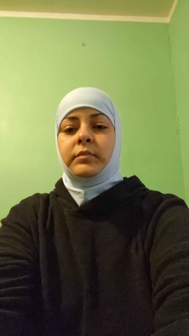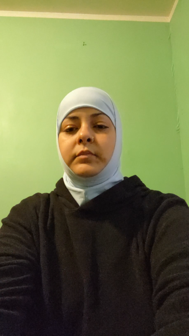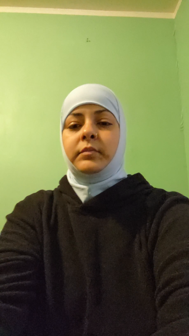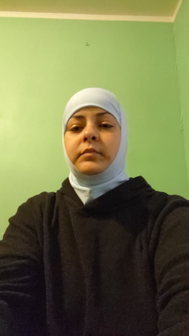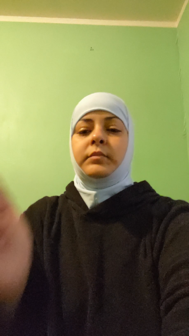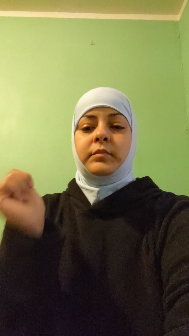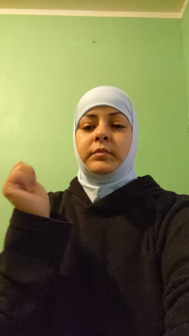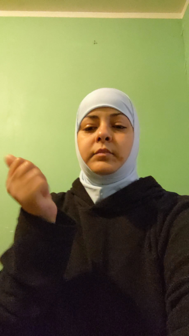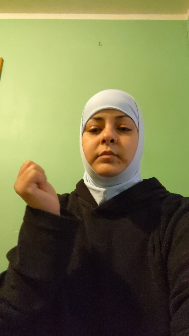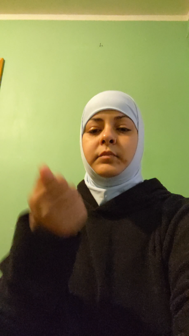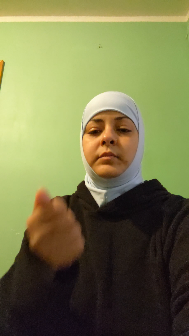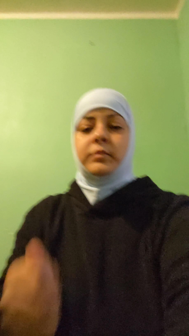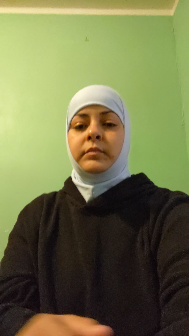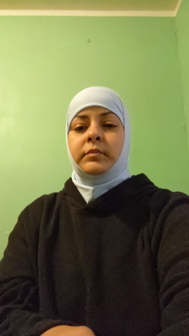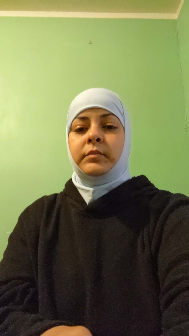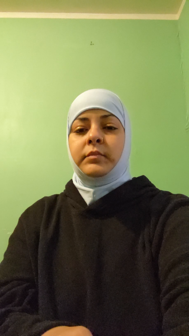bat